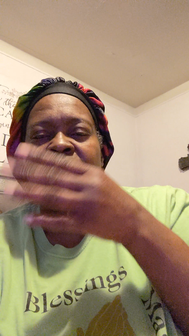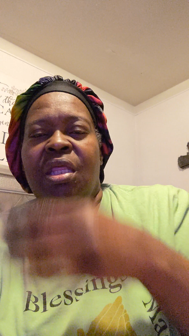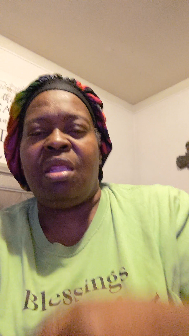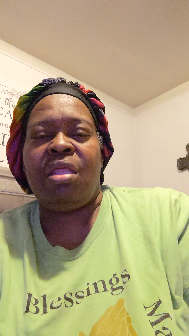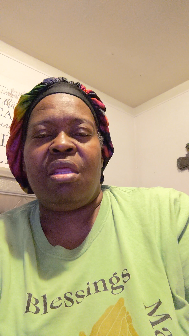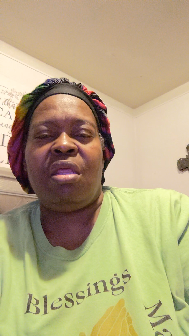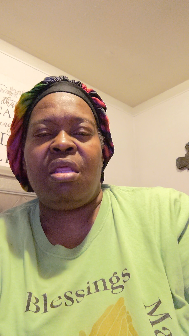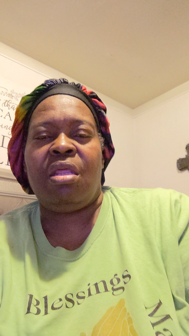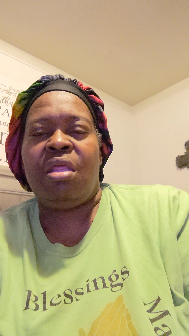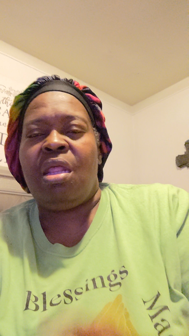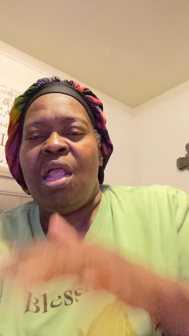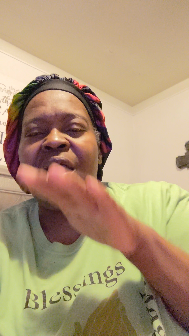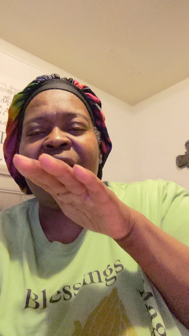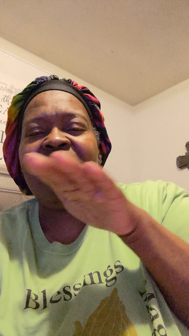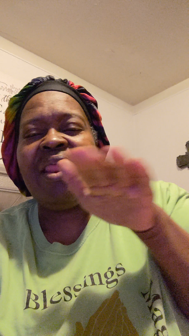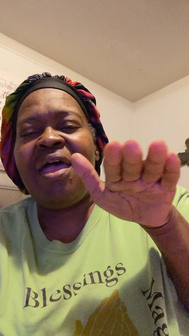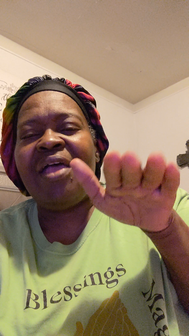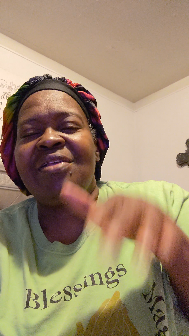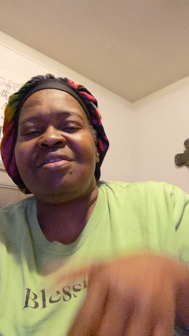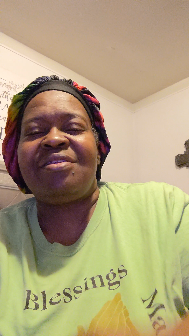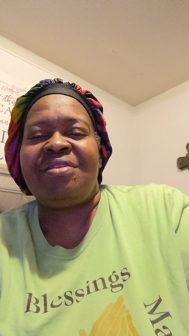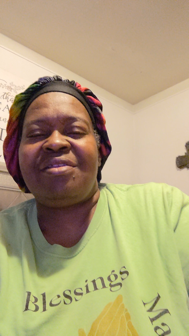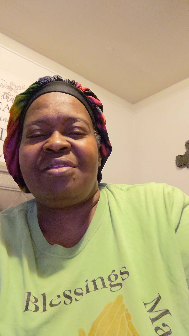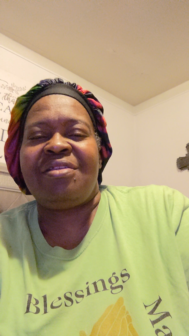nice